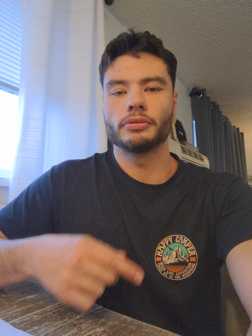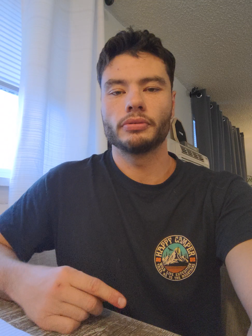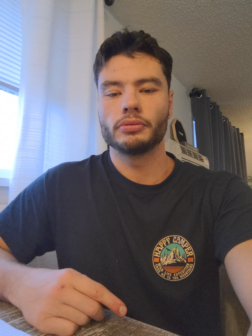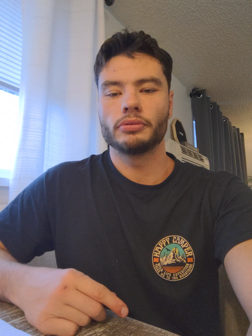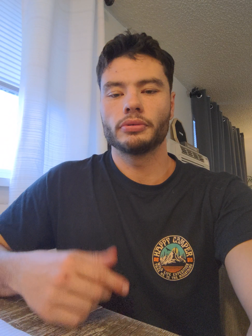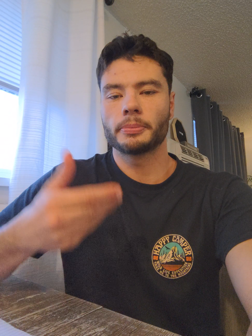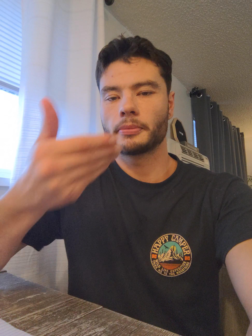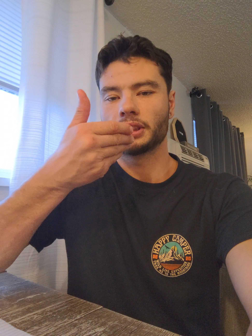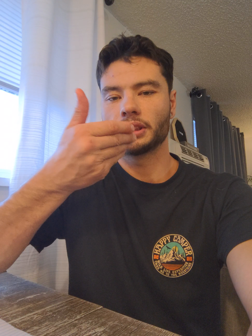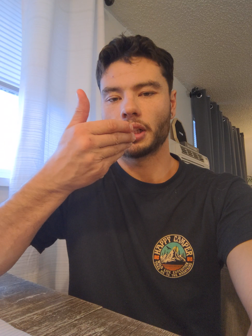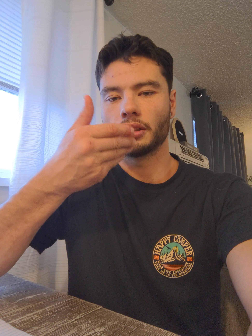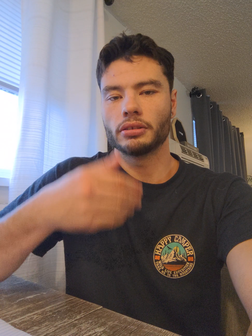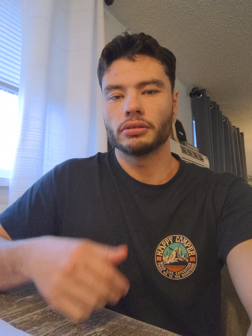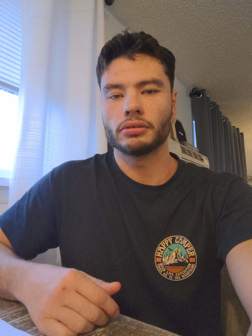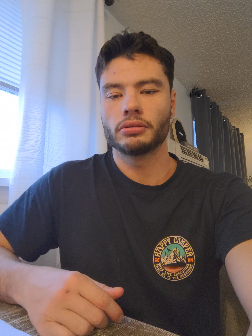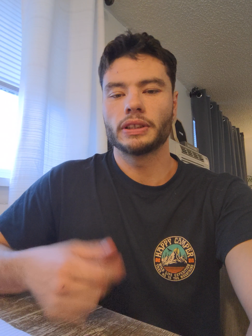pizza